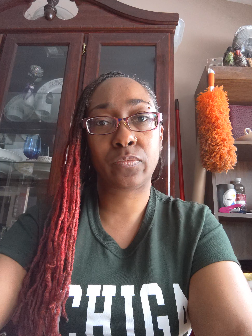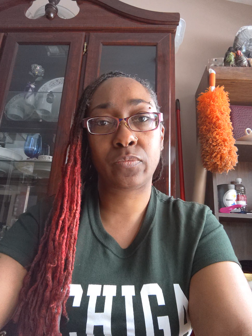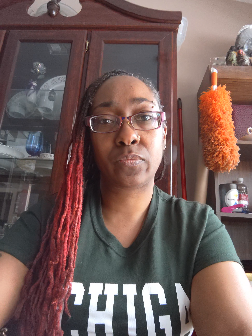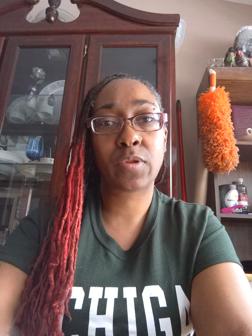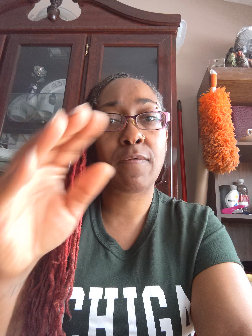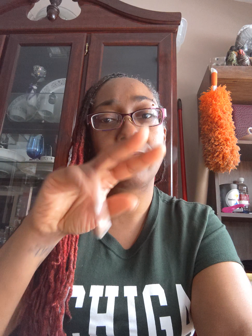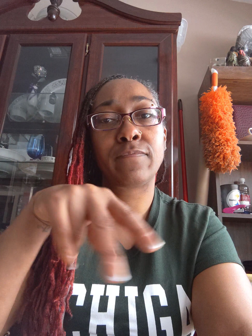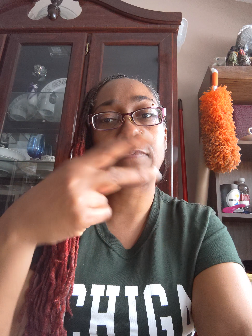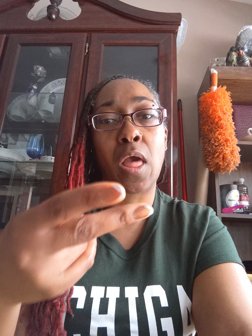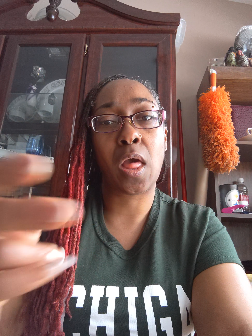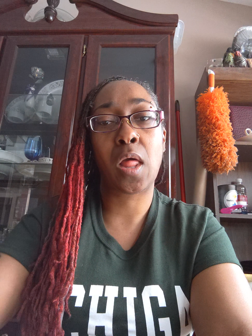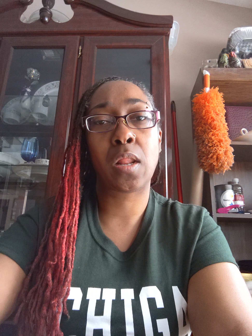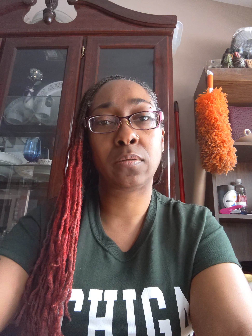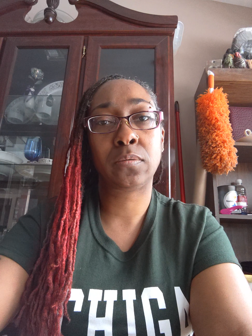fall